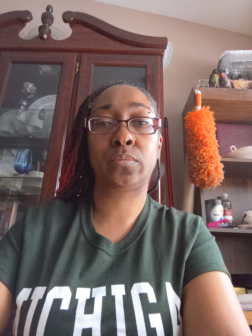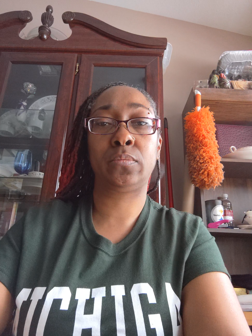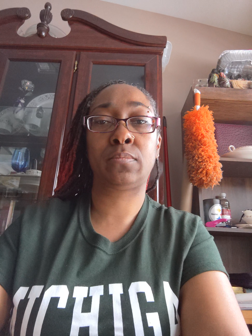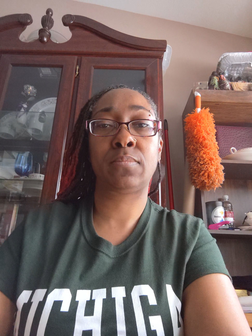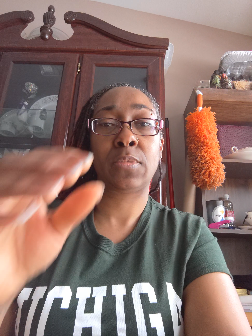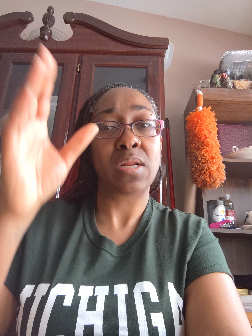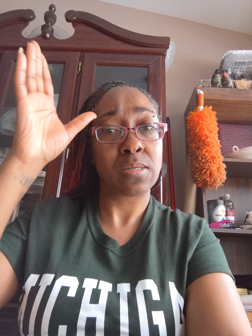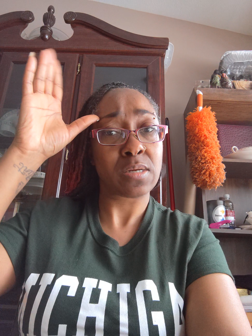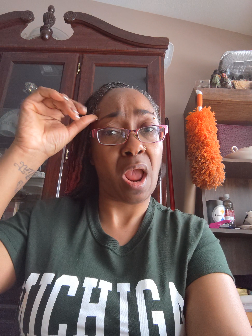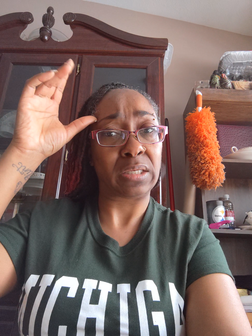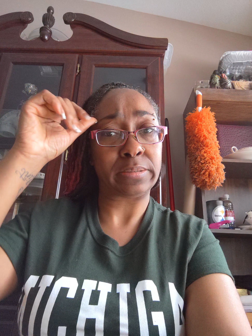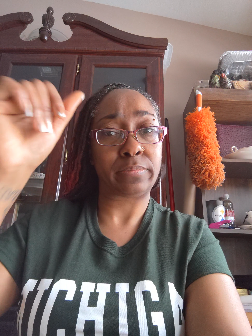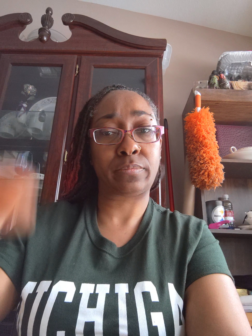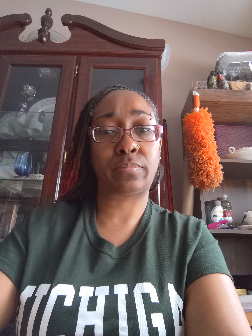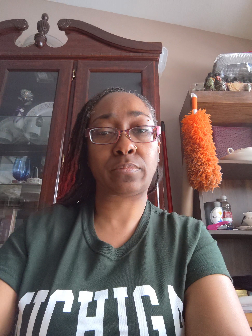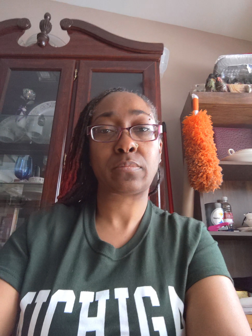donkey